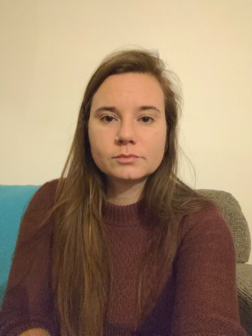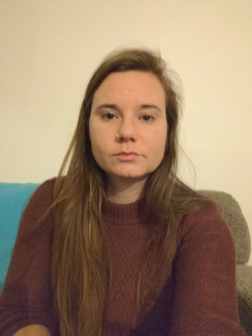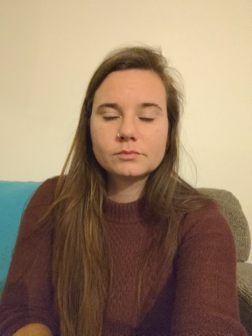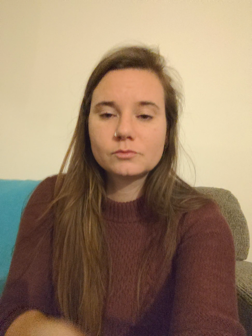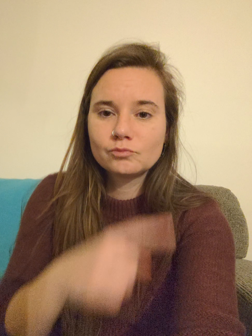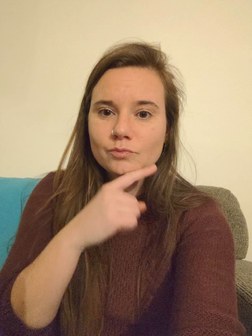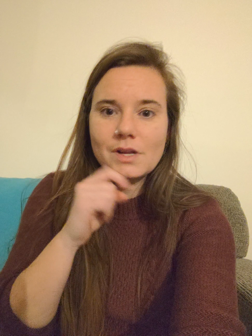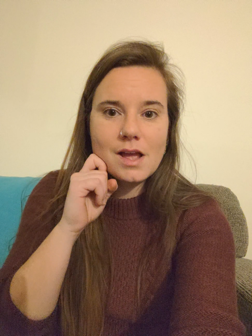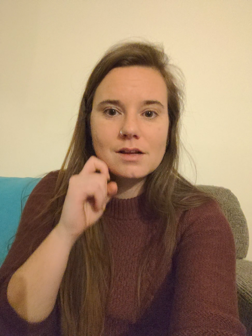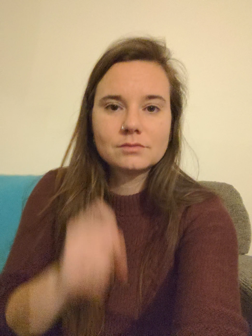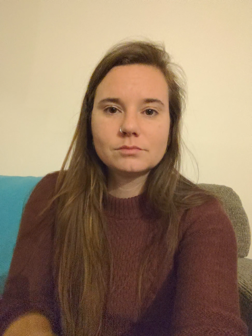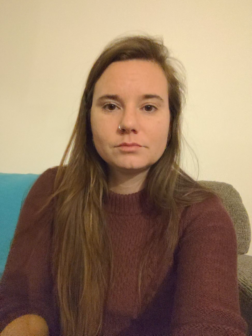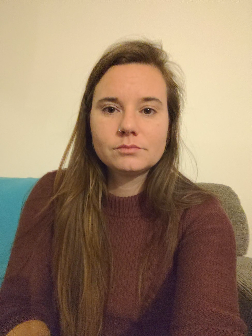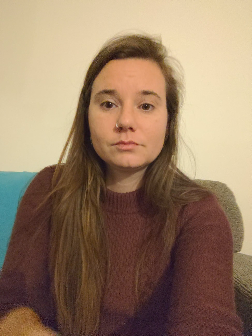dry